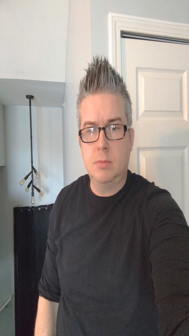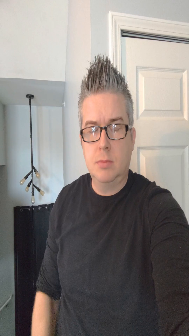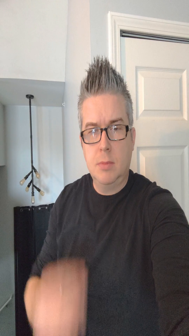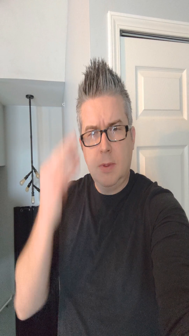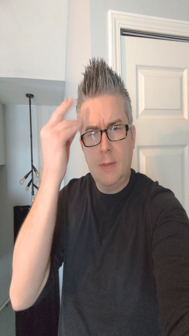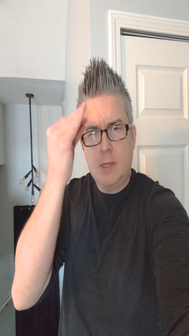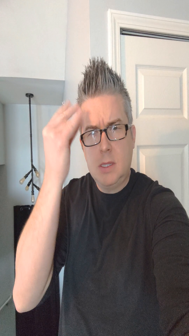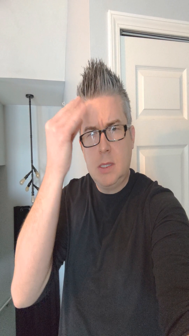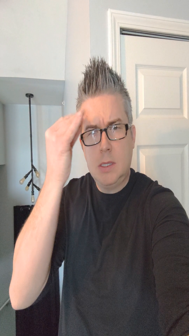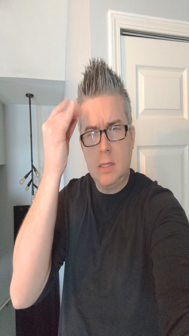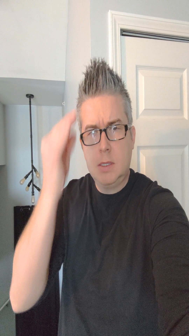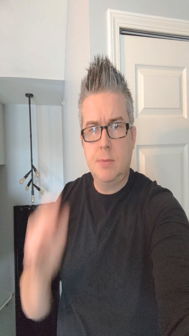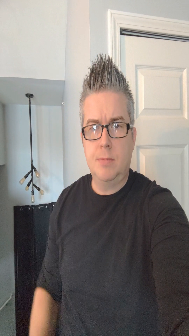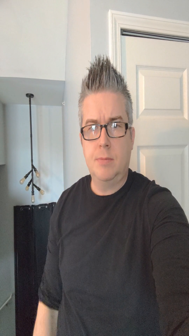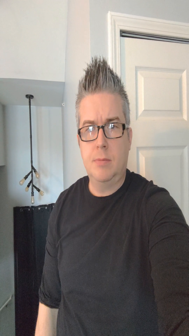think